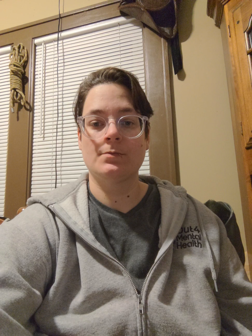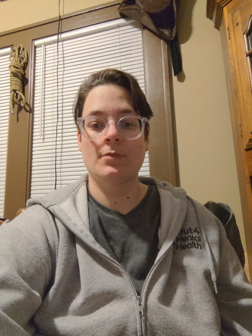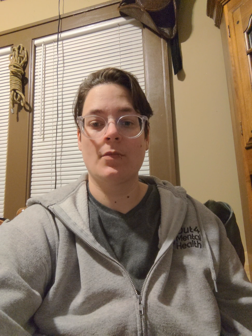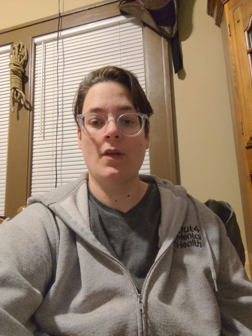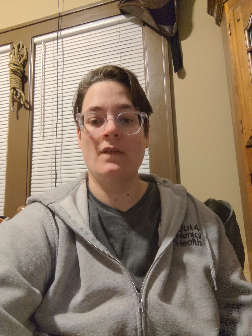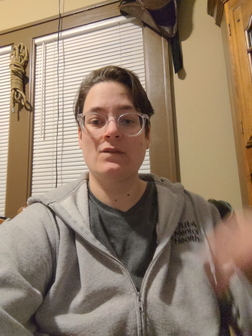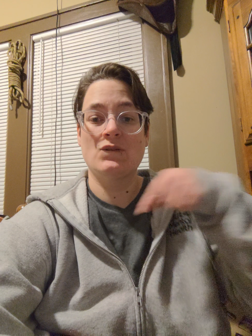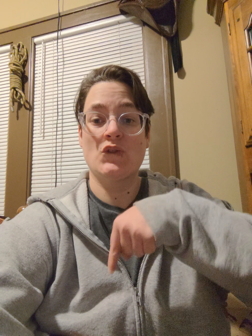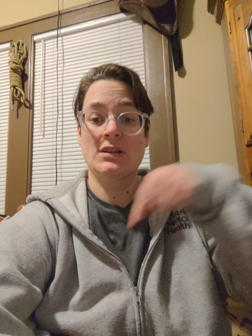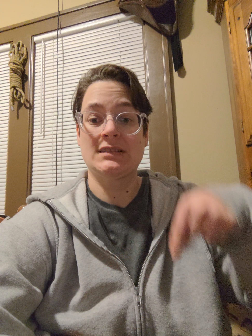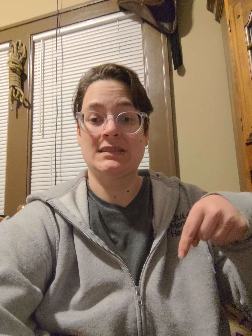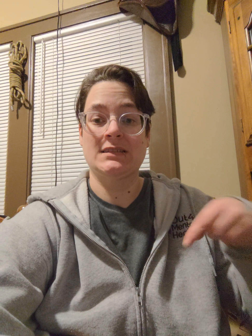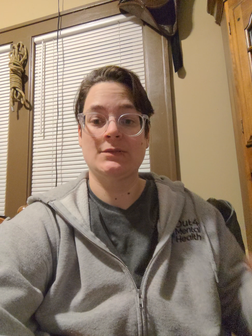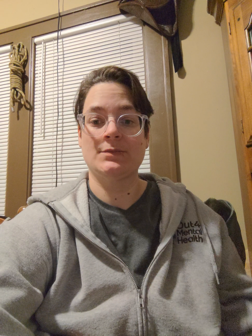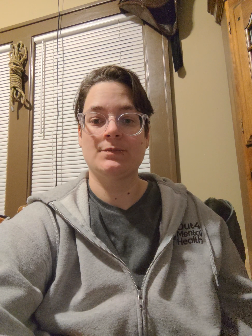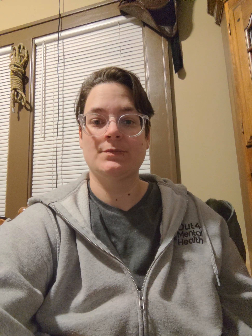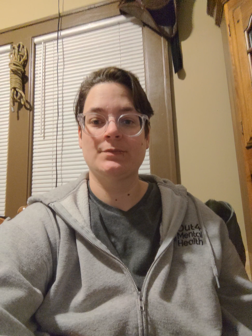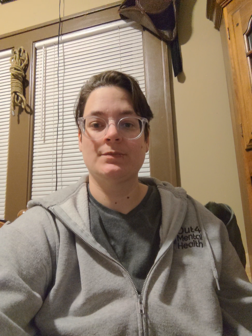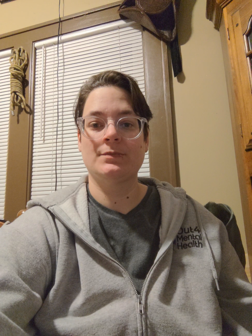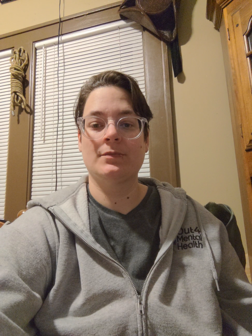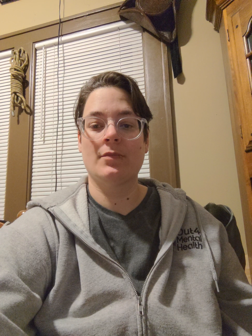feet